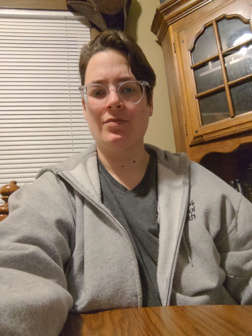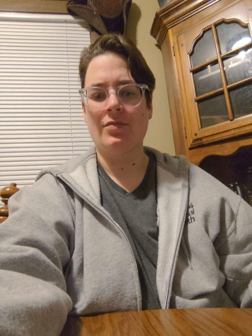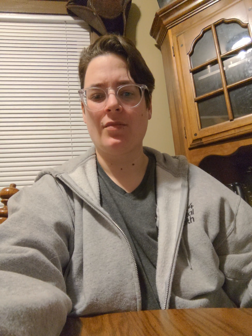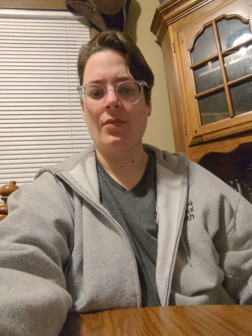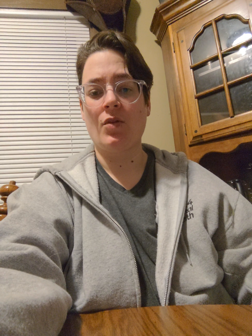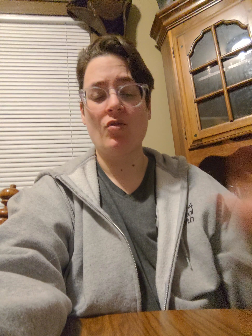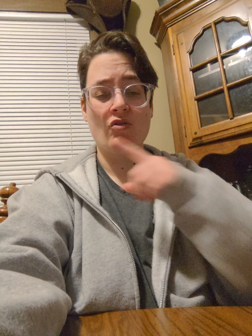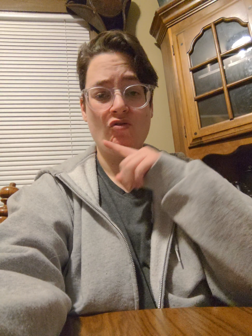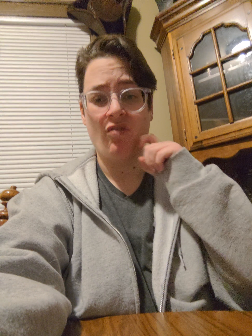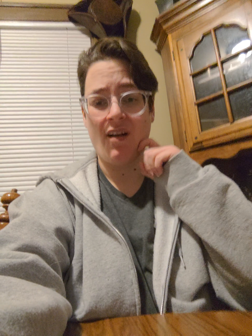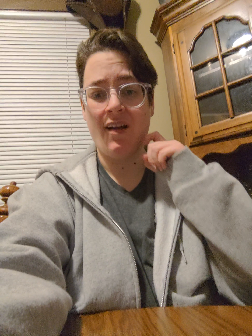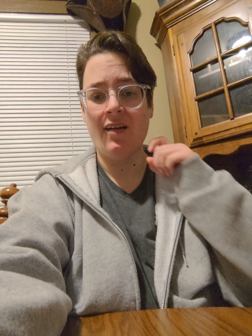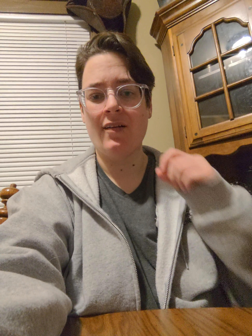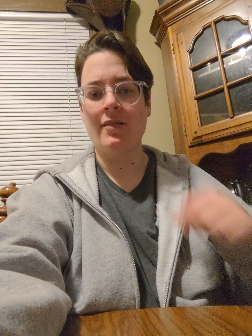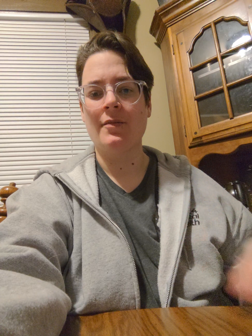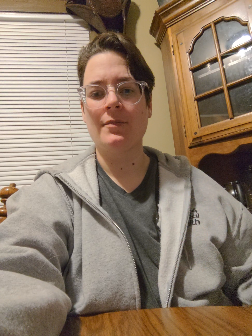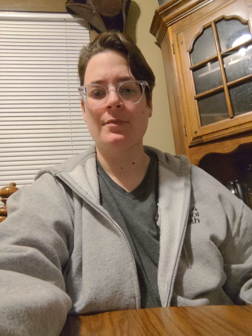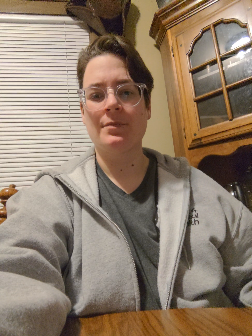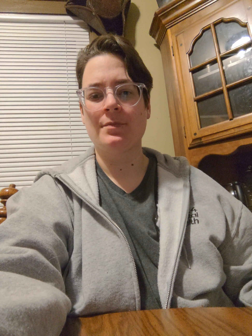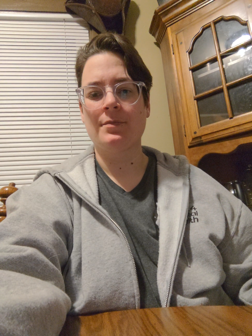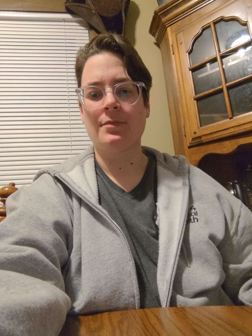dry